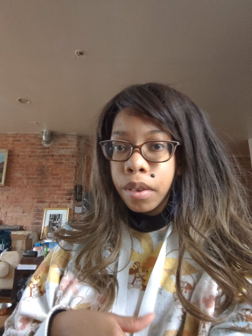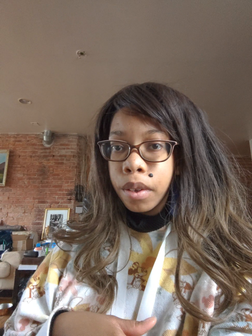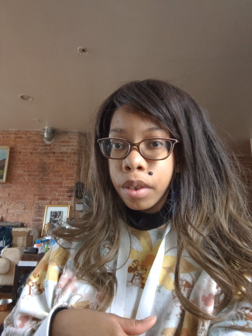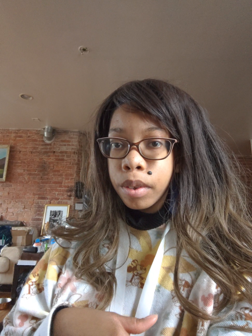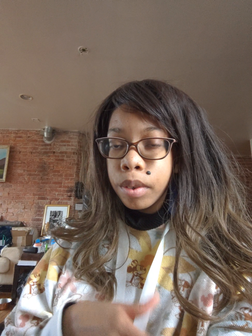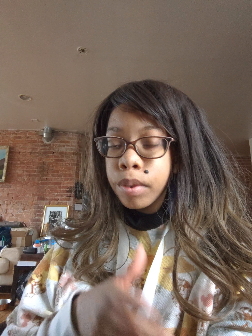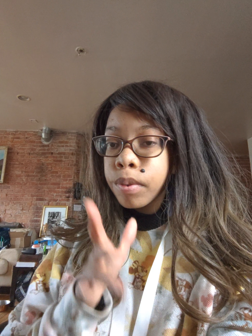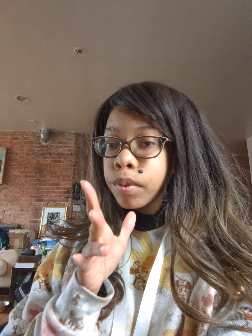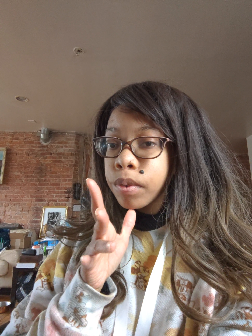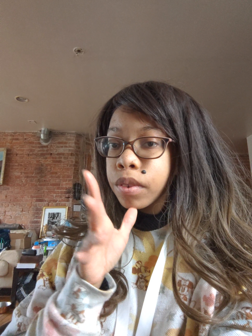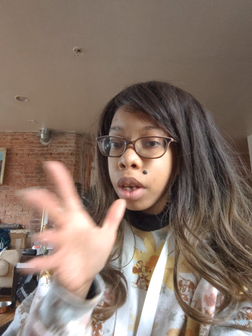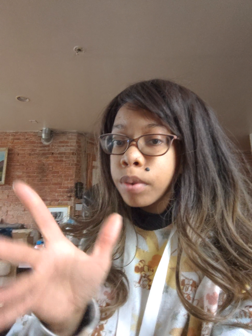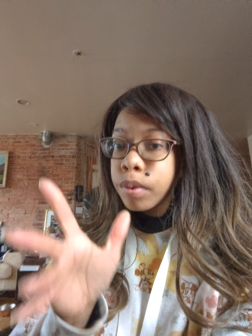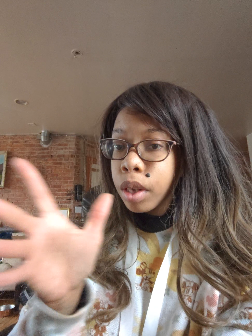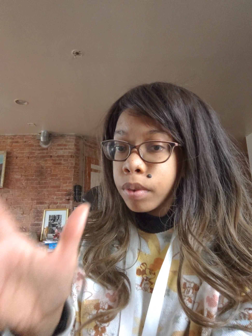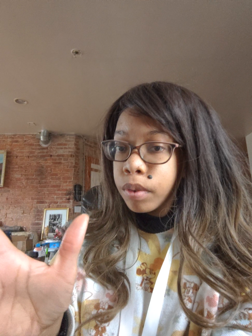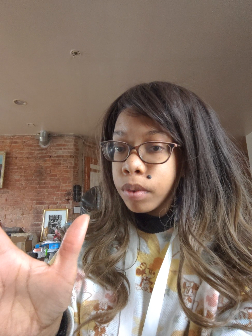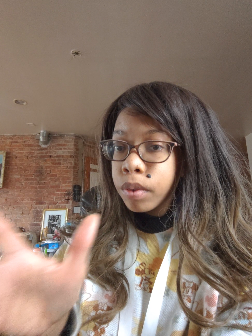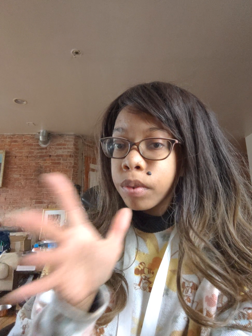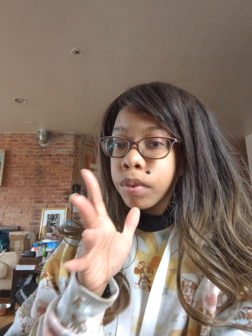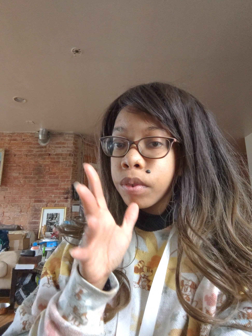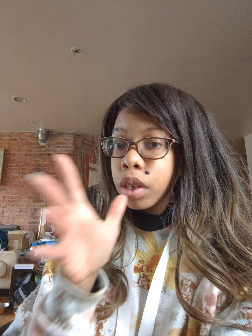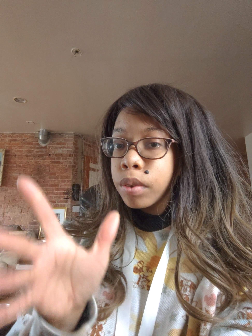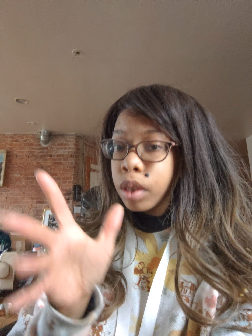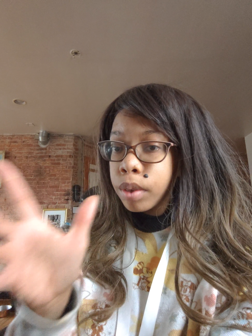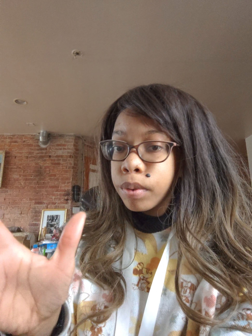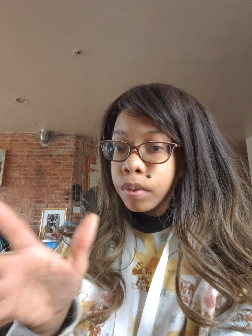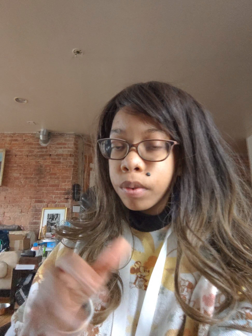grandma